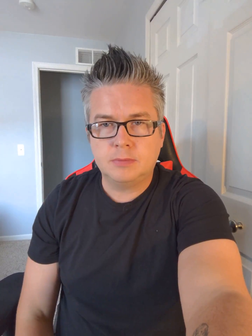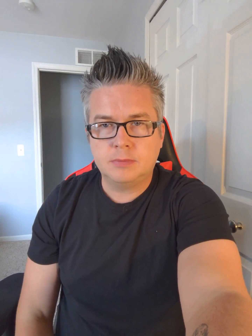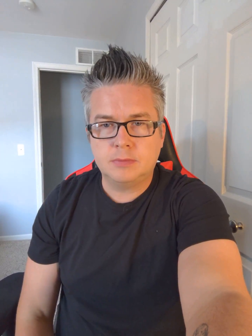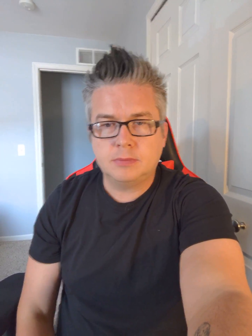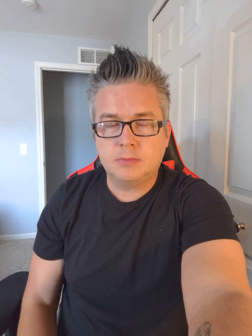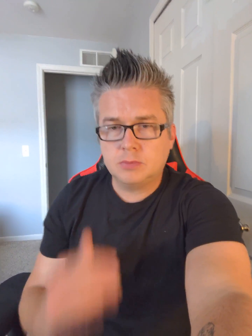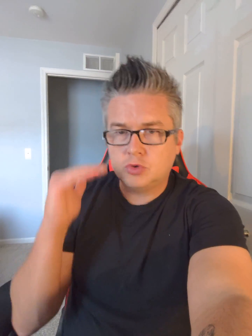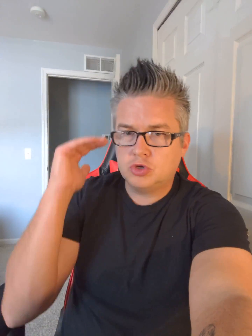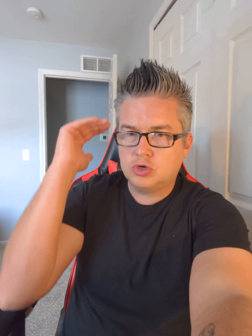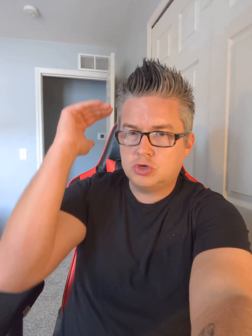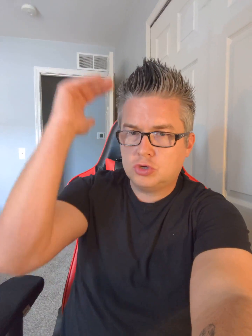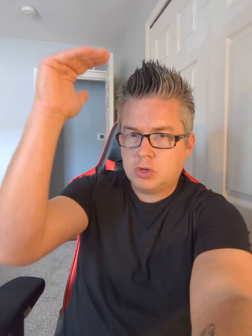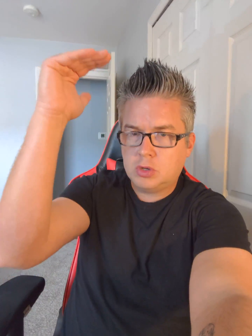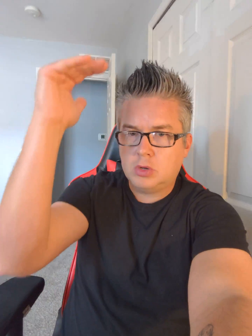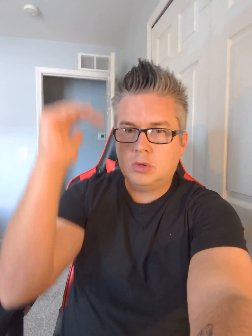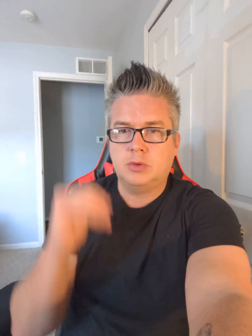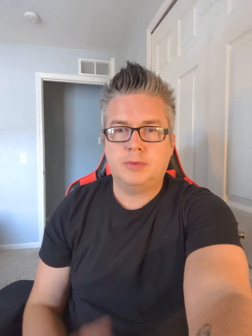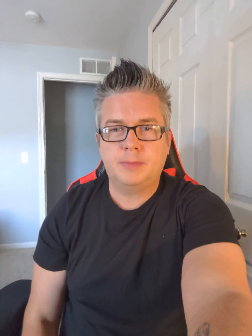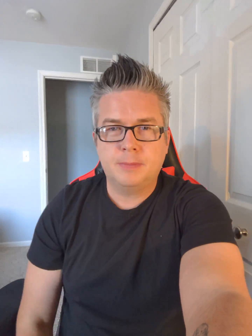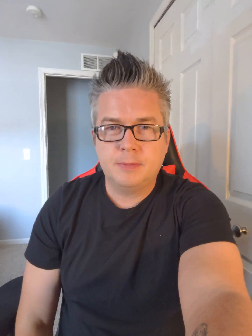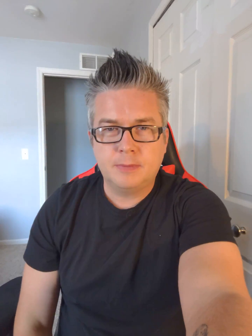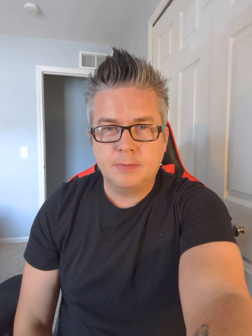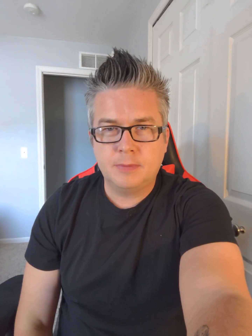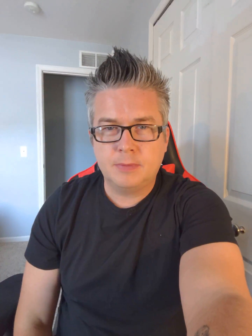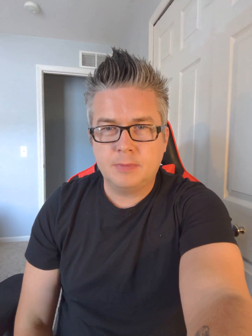big